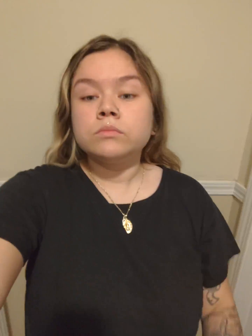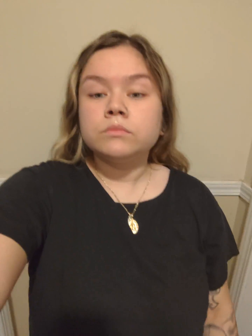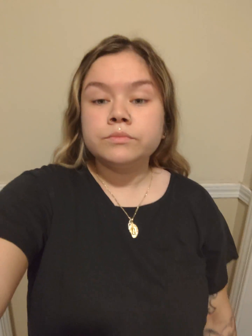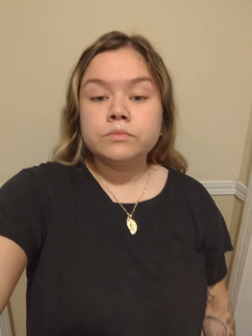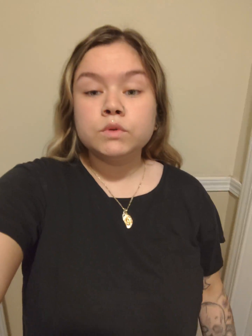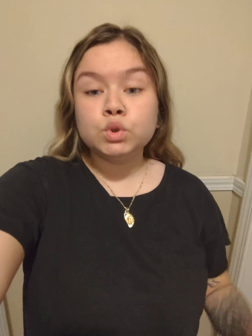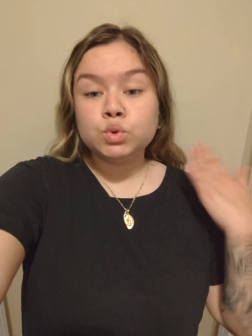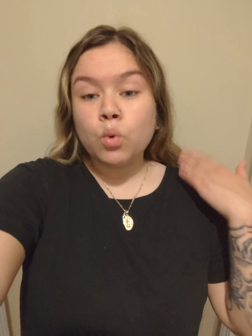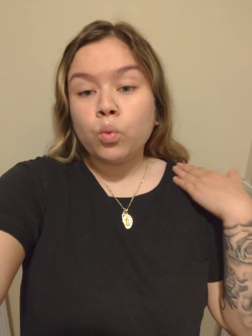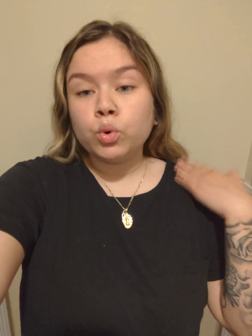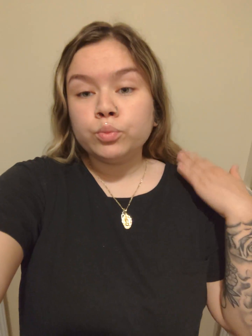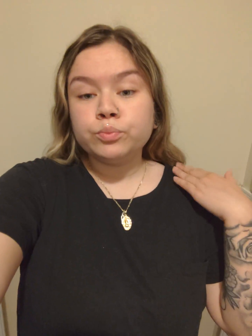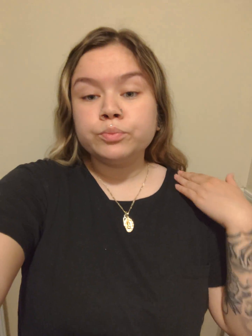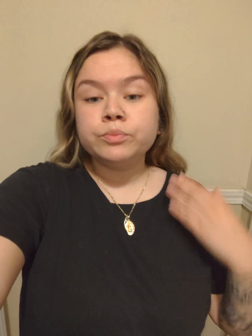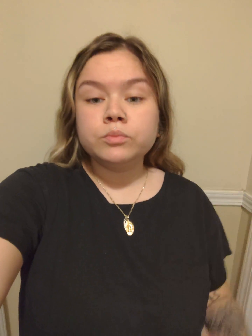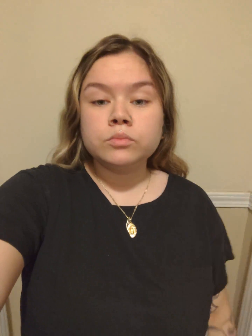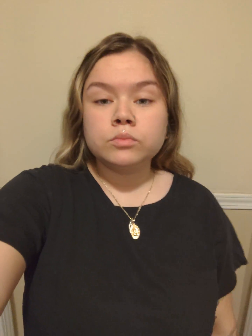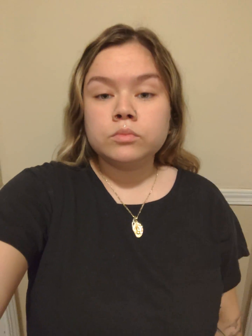shoulder